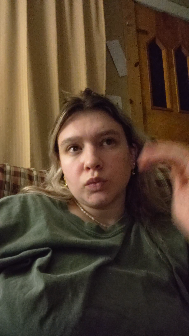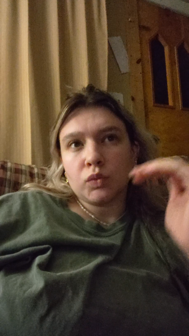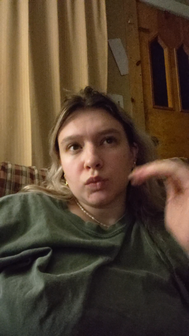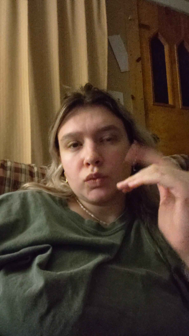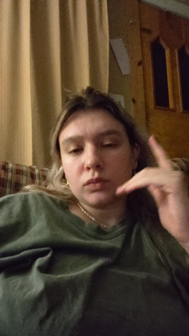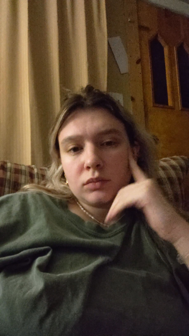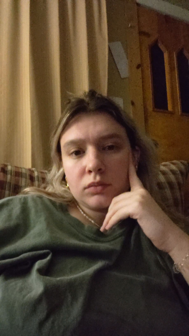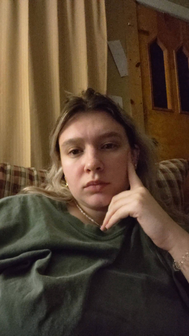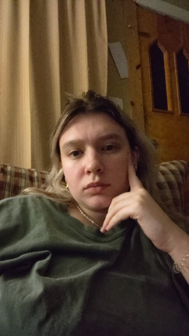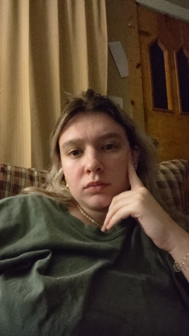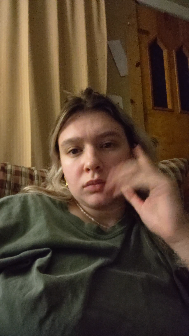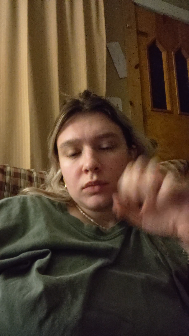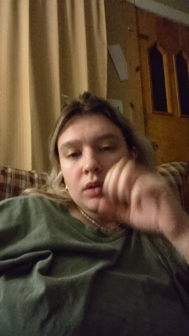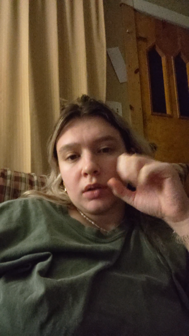ladder